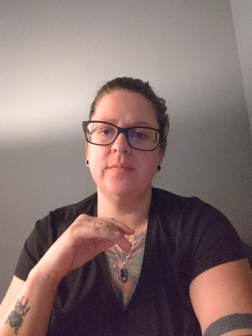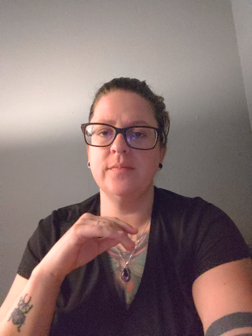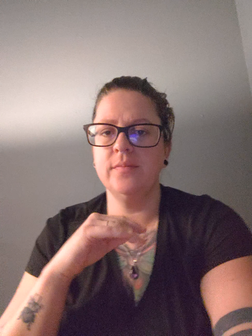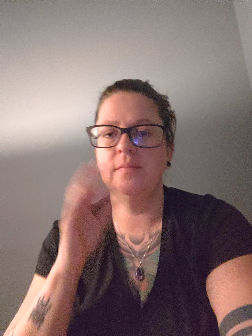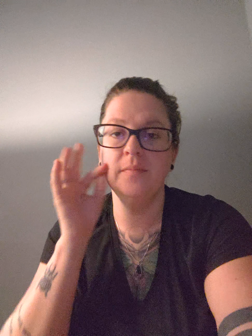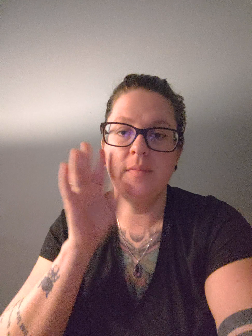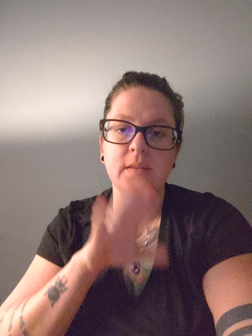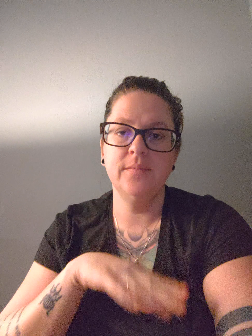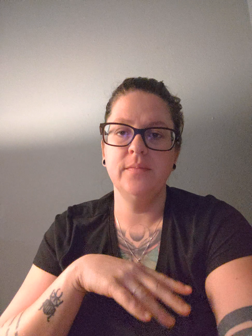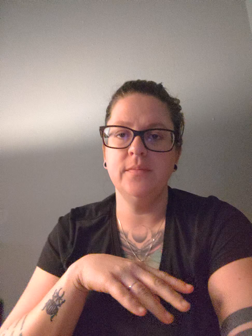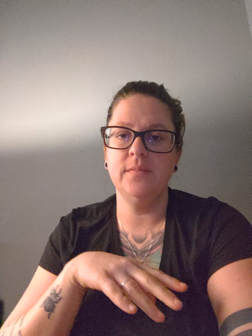bee